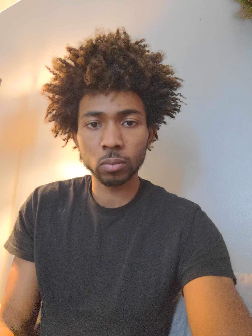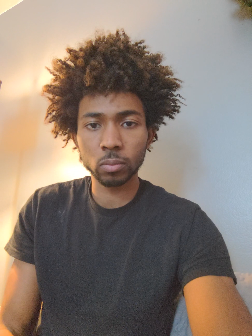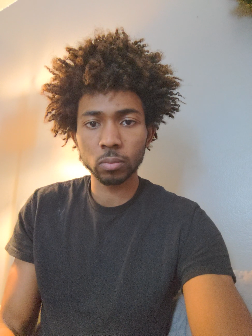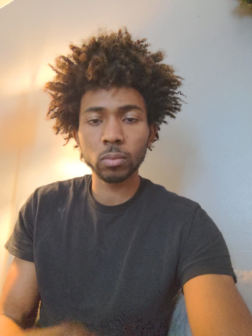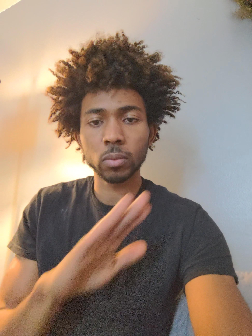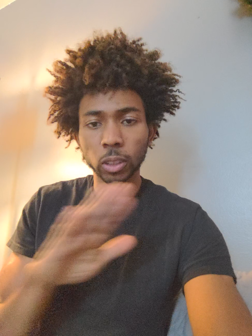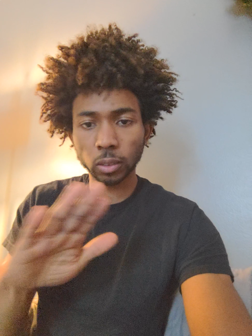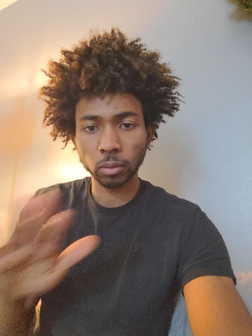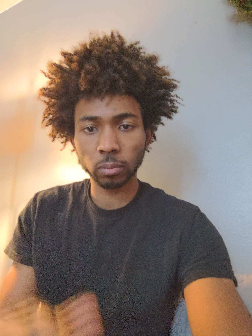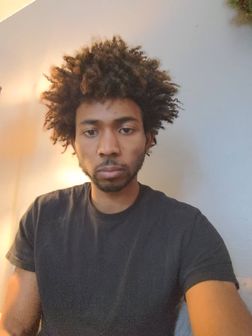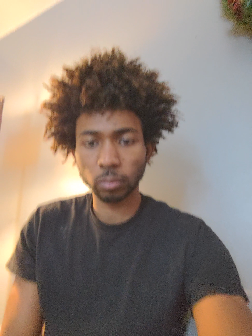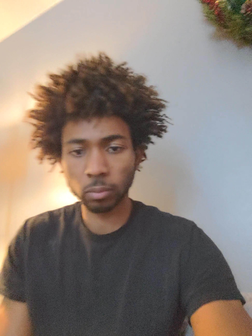clean